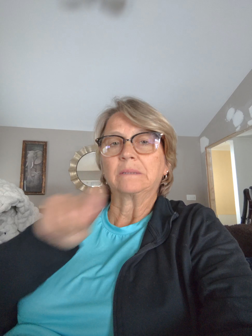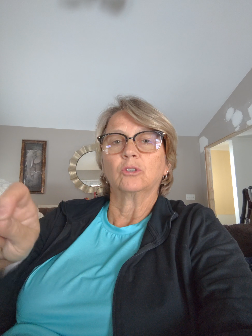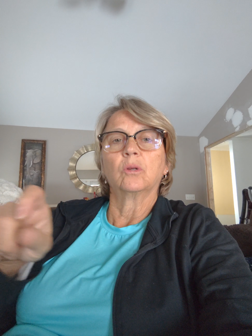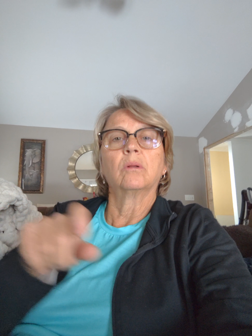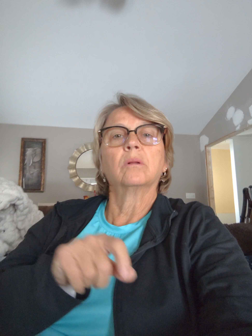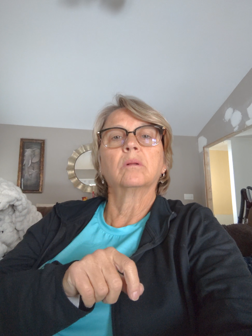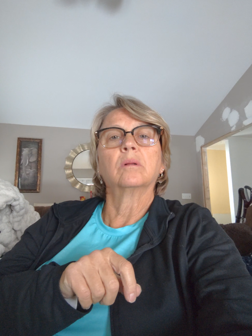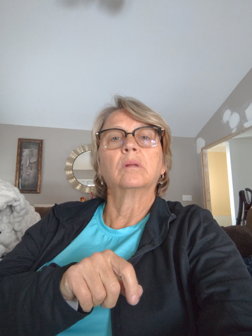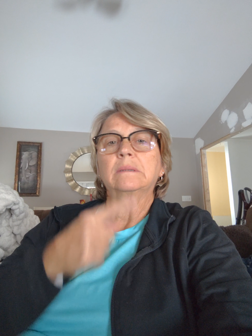pencil